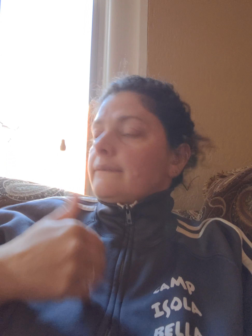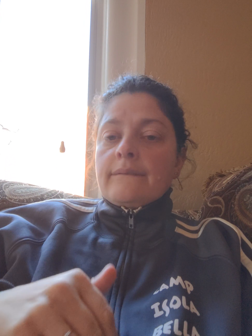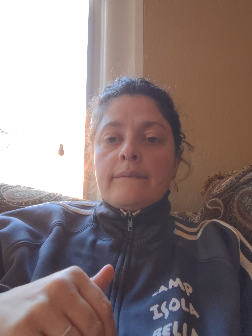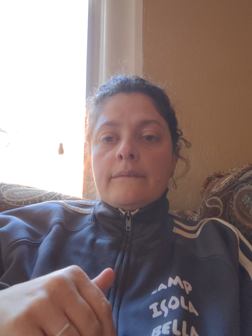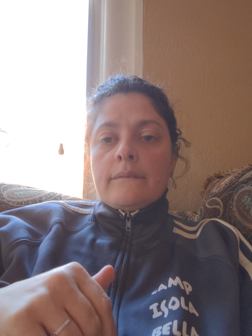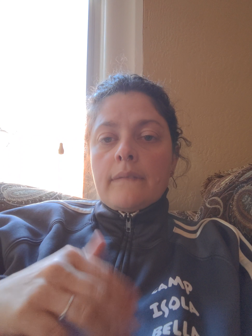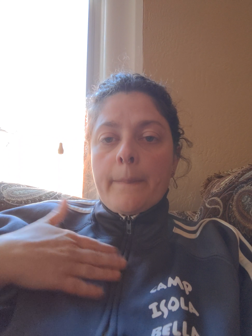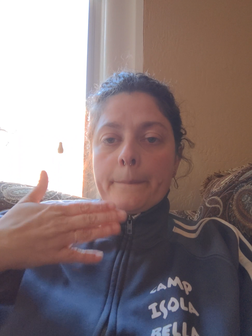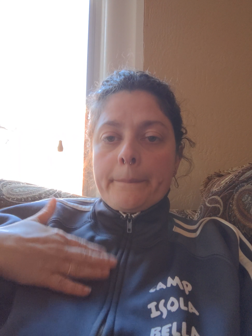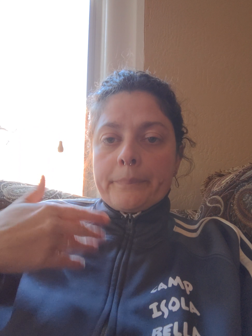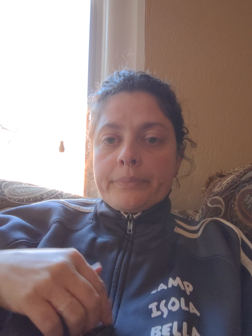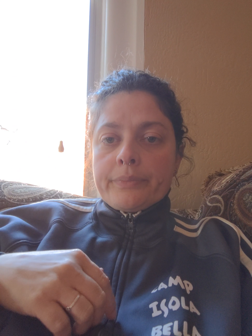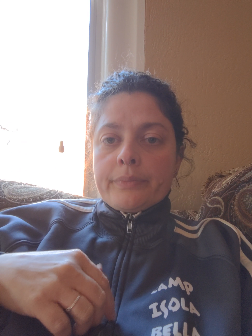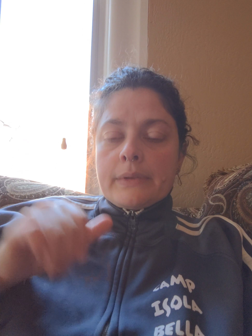happy